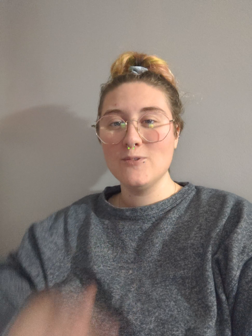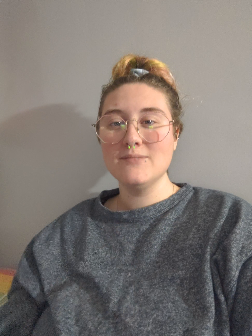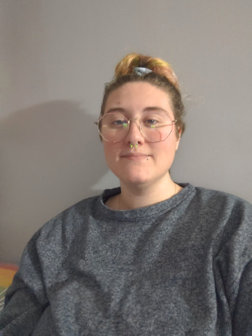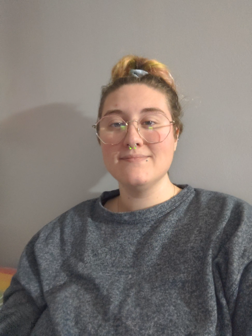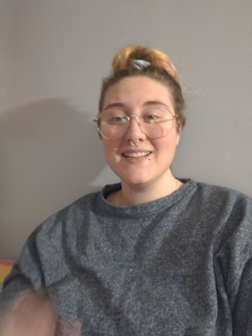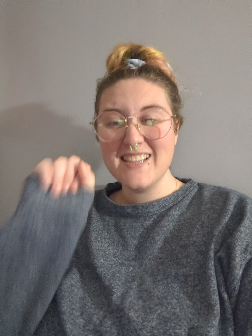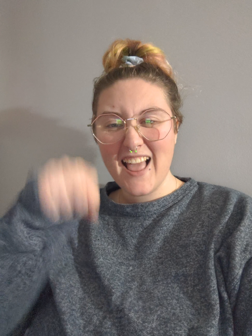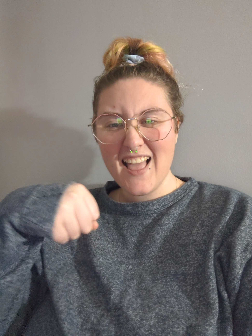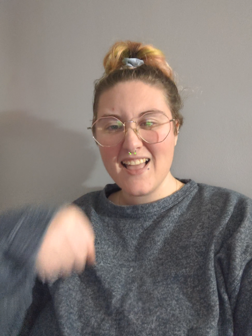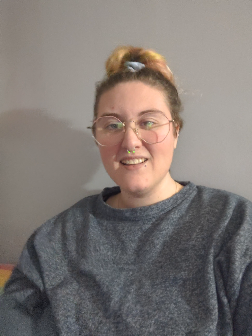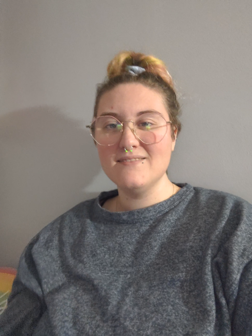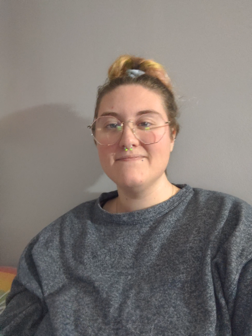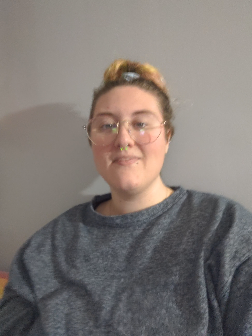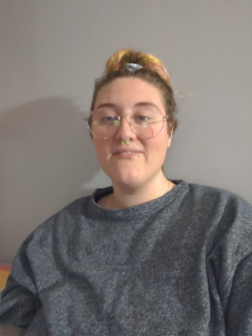can